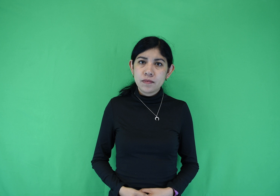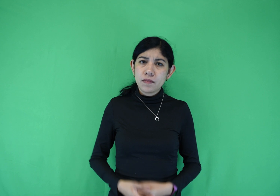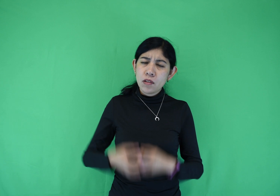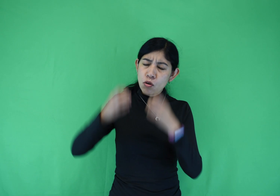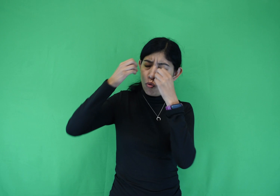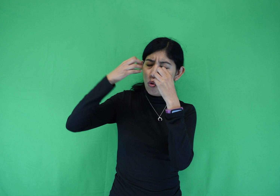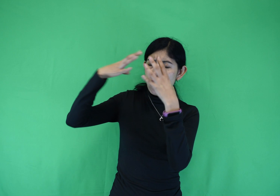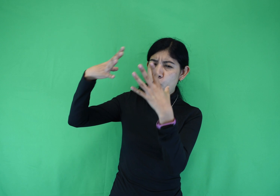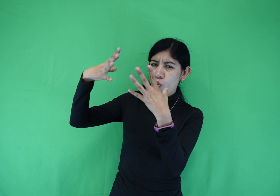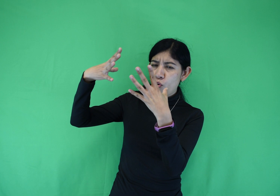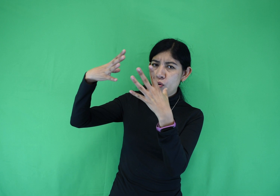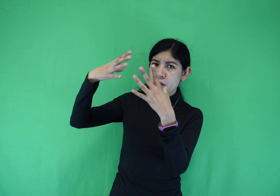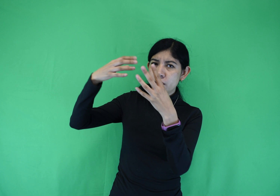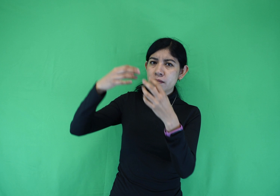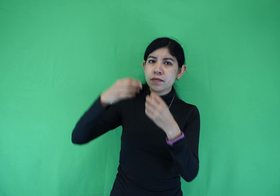rostro hinchado